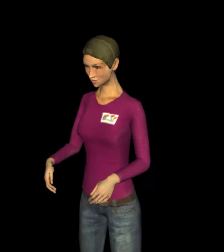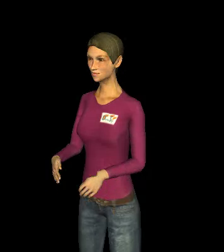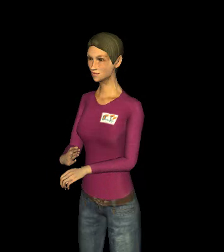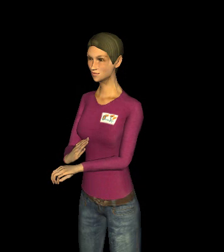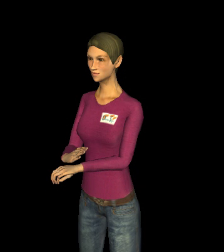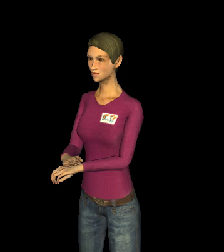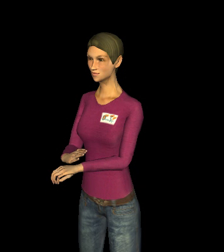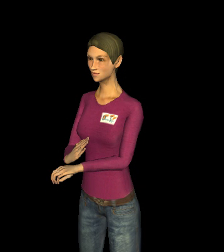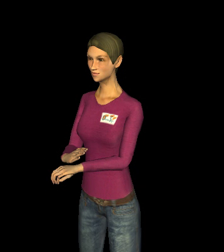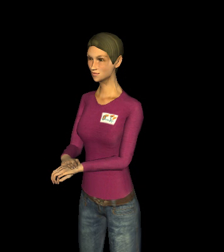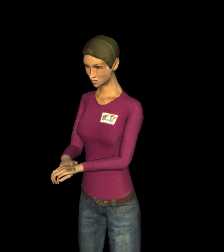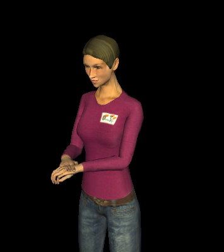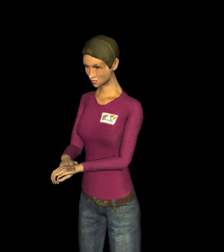تحذير